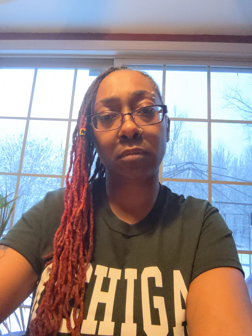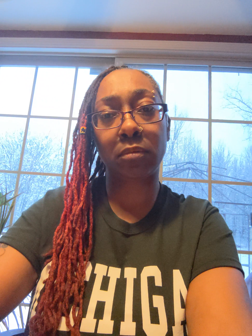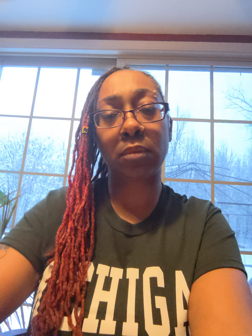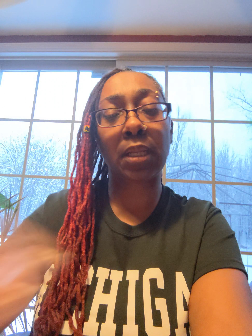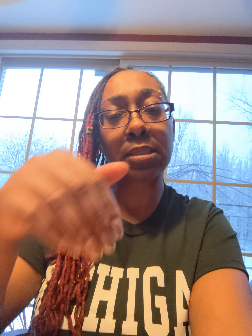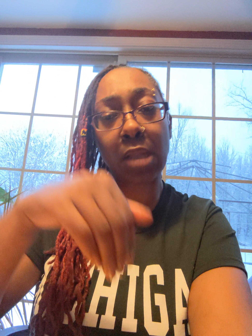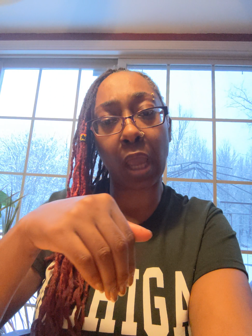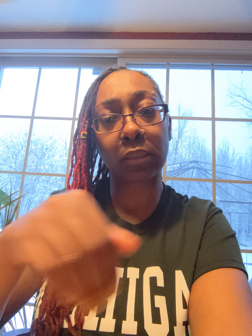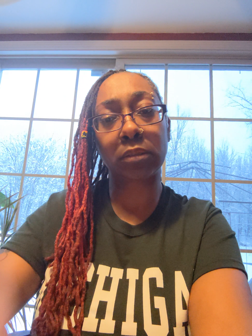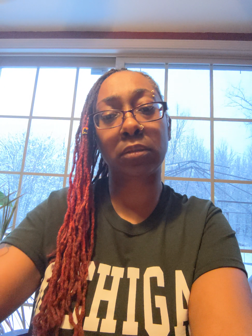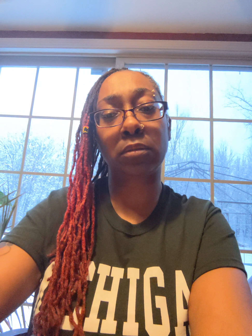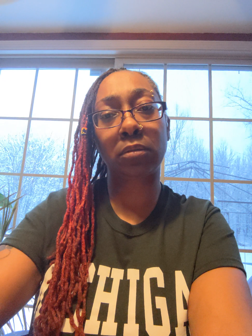night